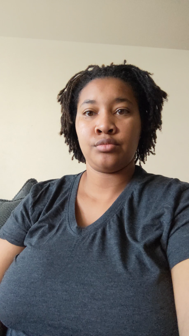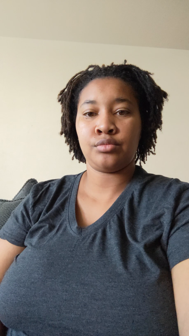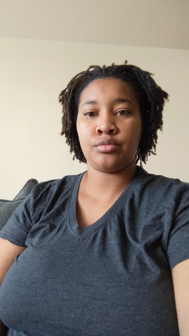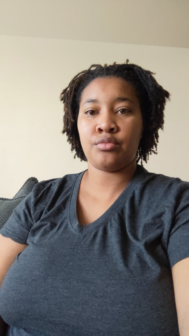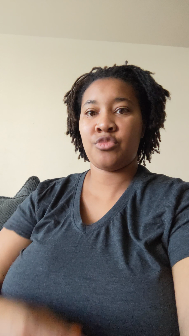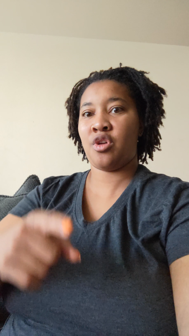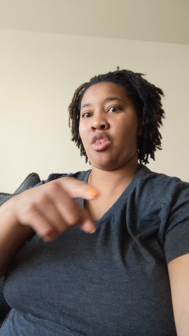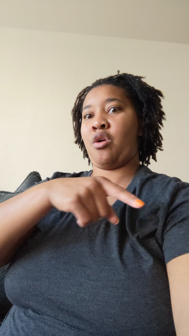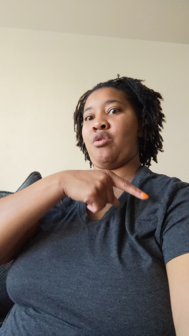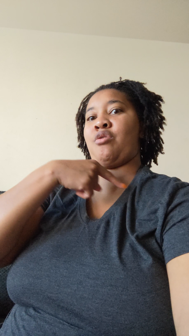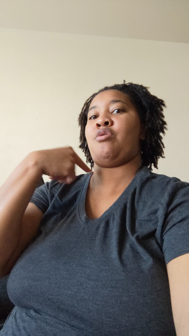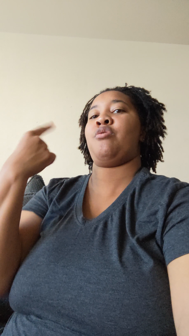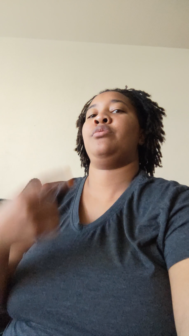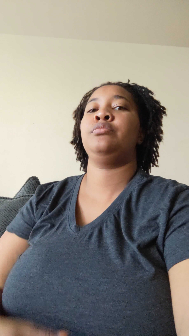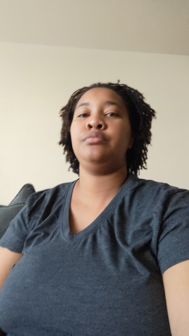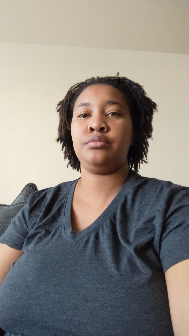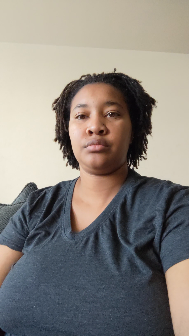long